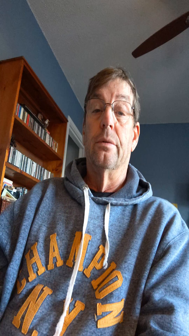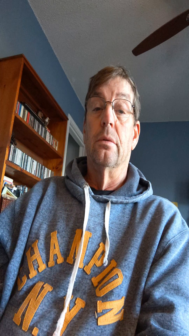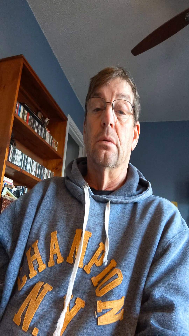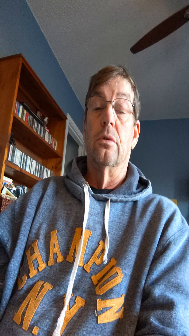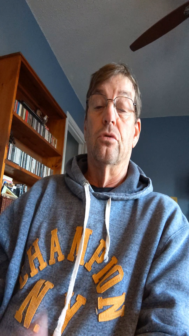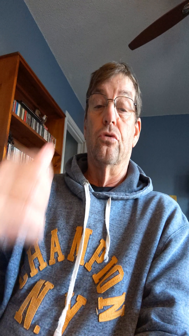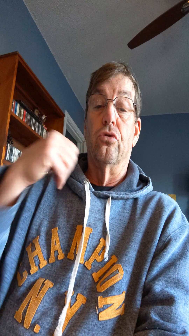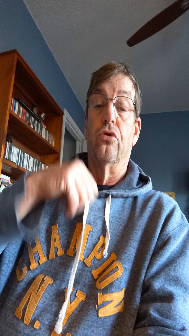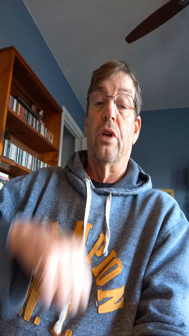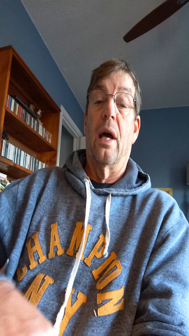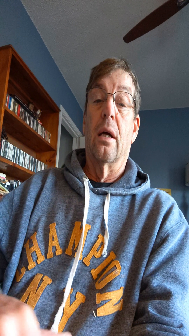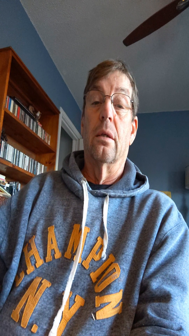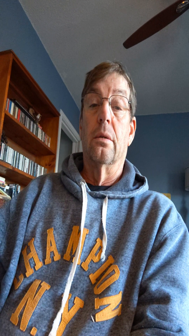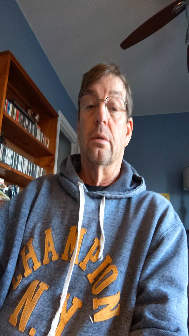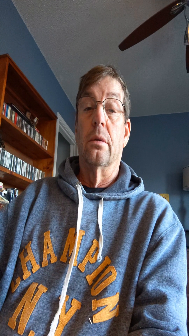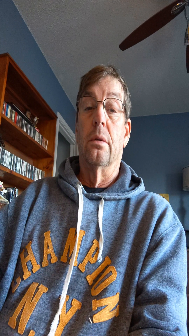jacket